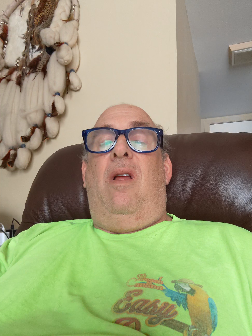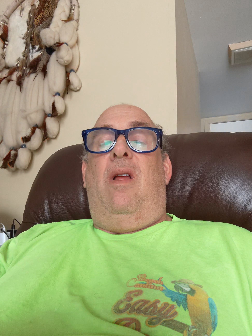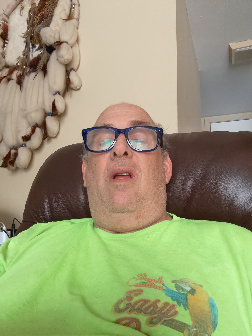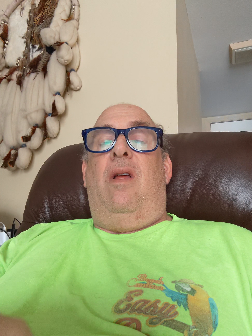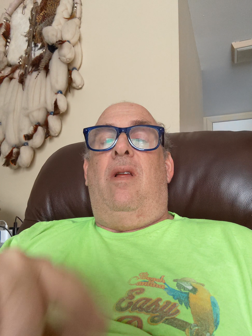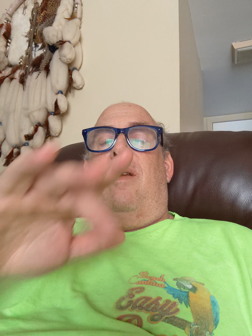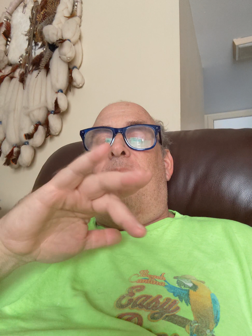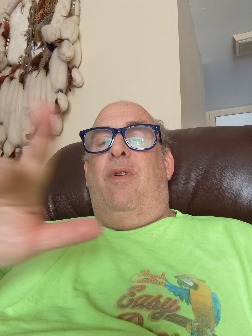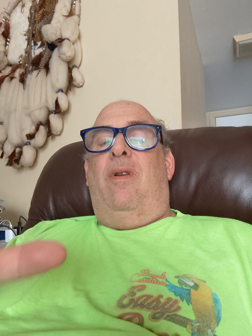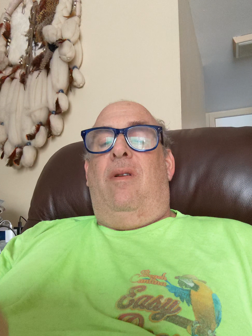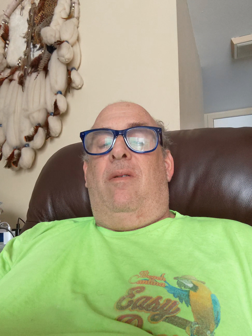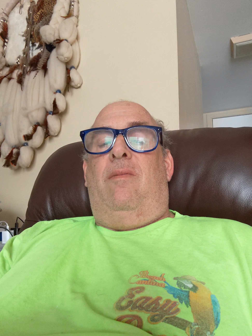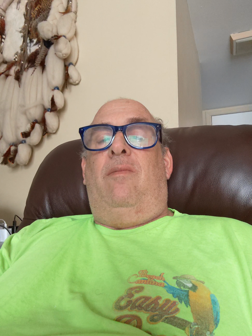empty